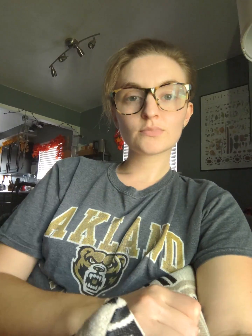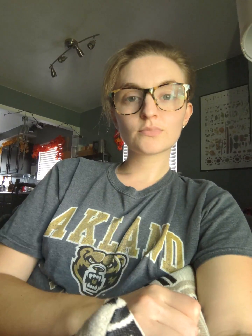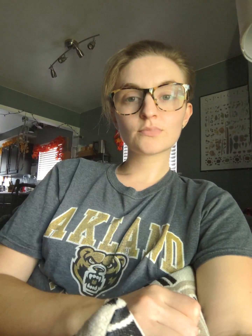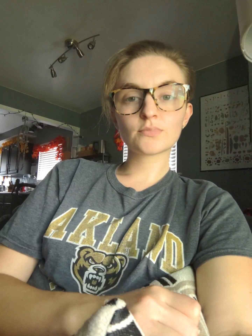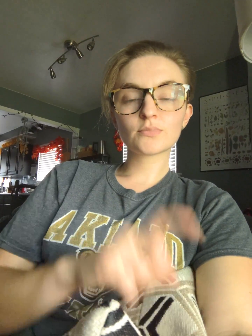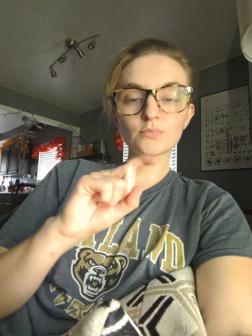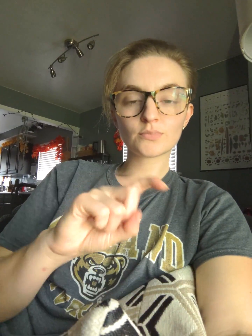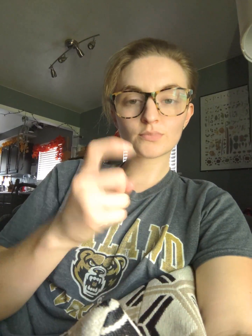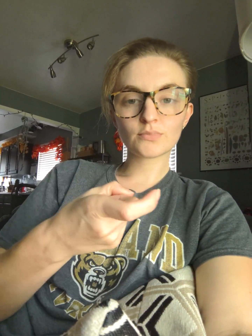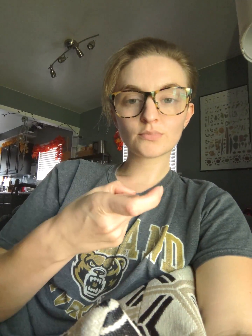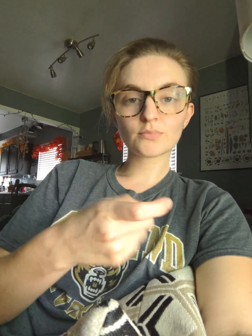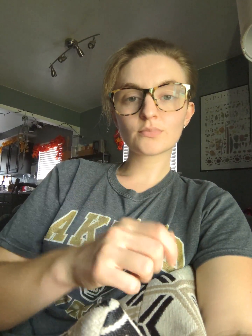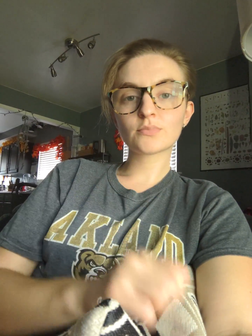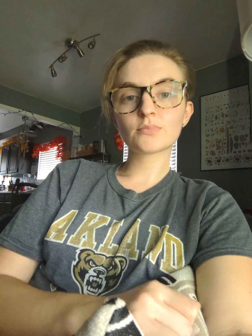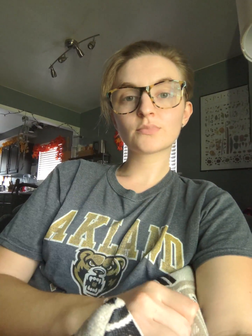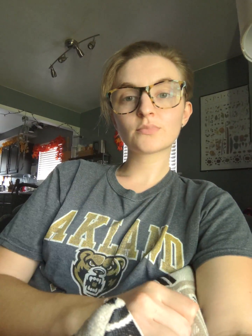friend